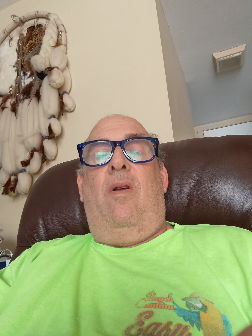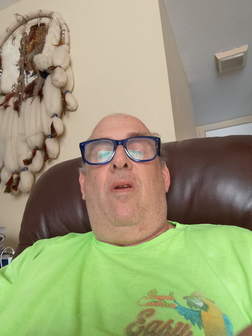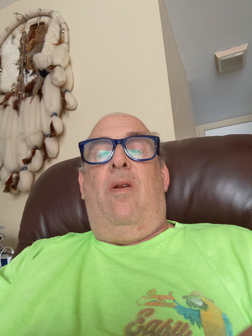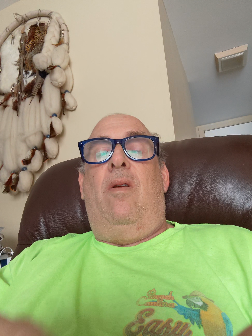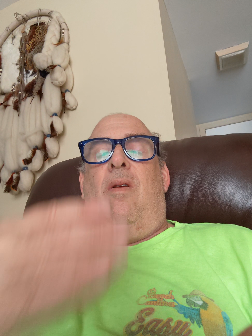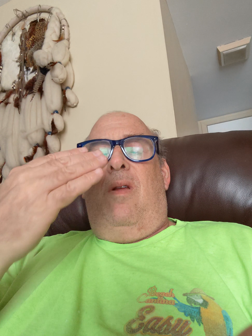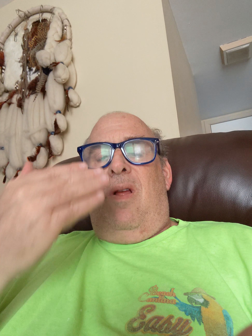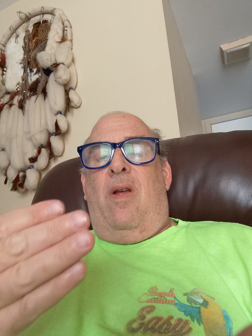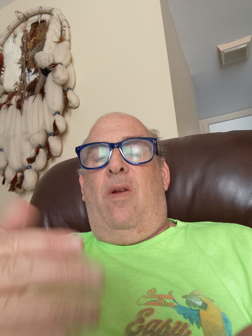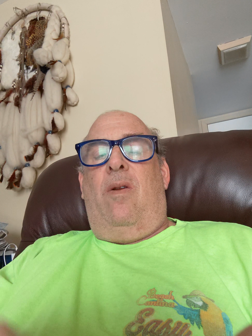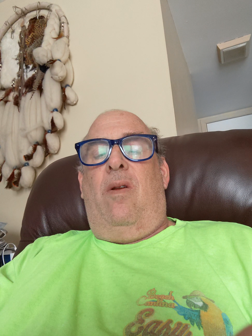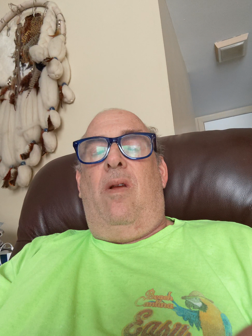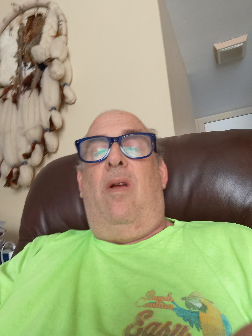now